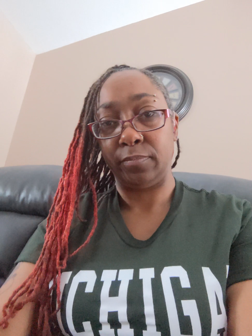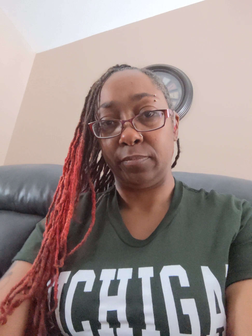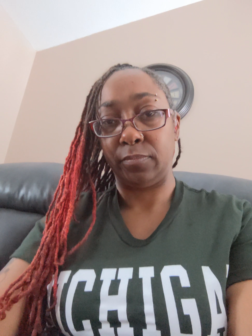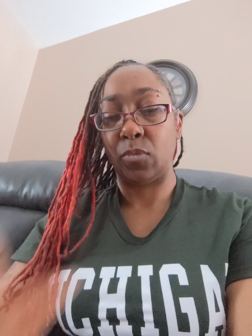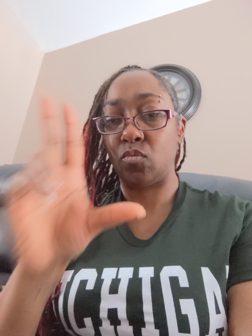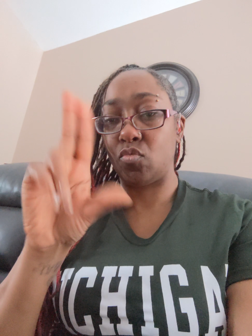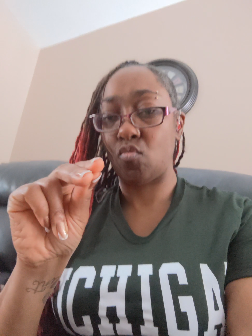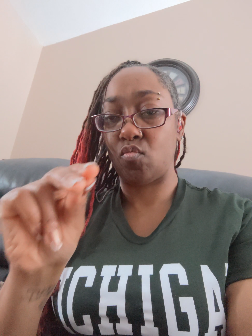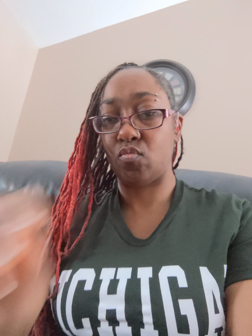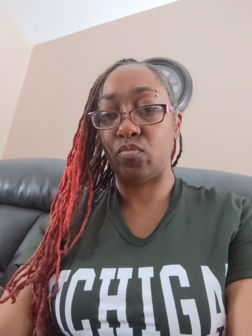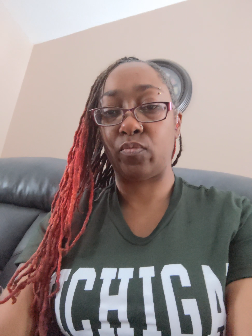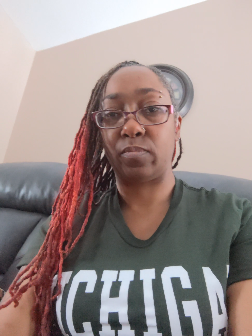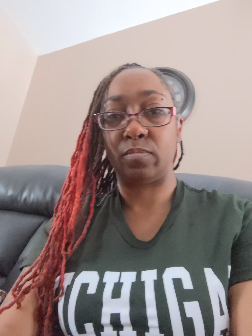no